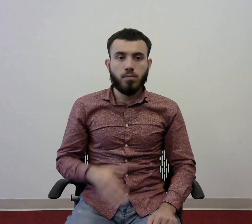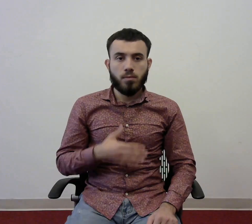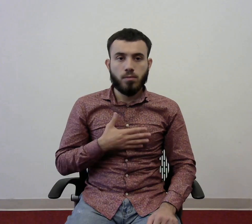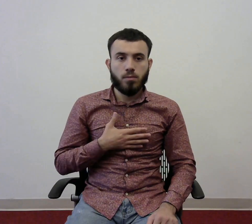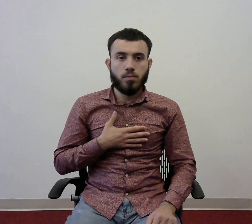mən